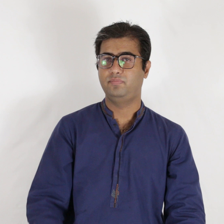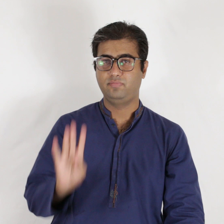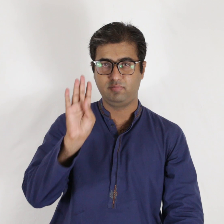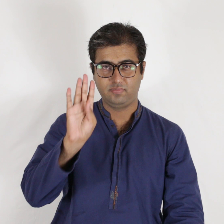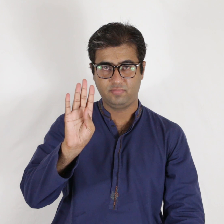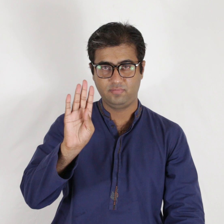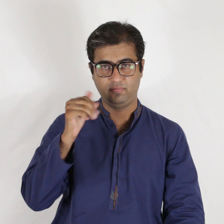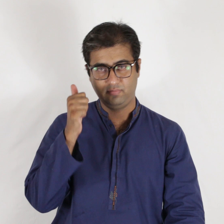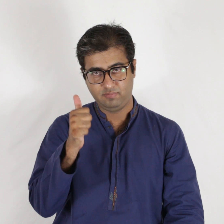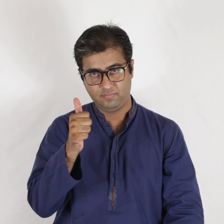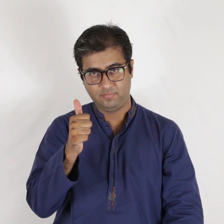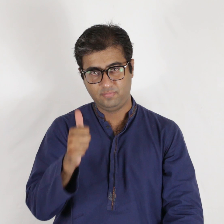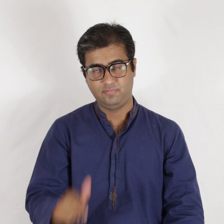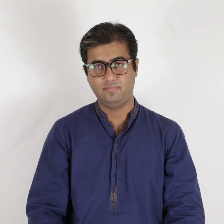best